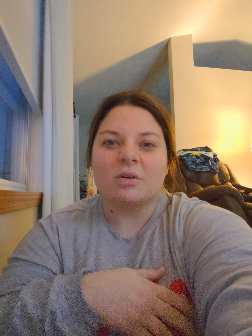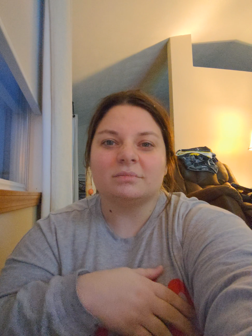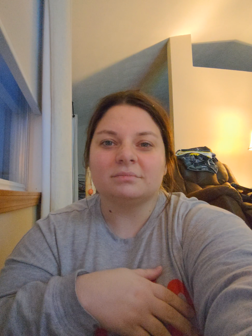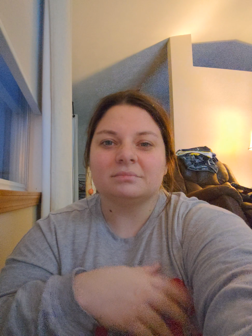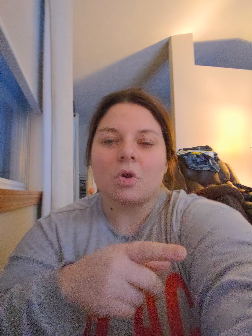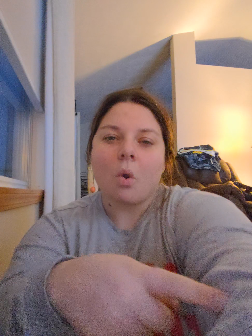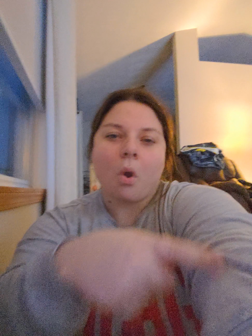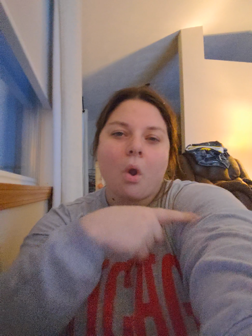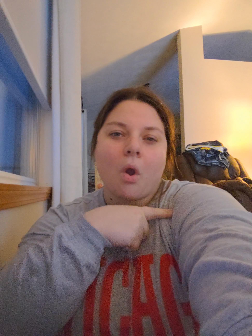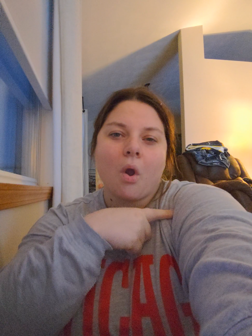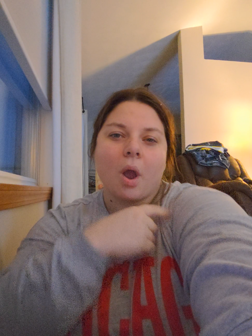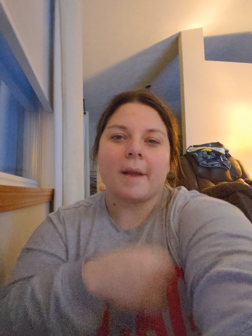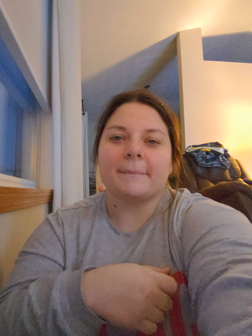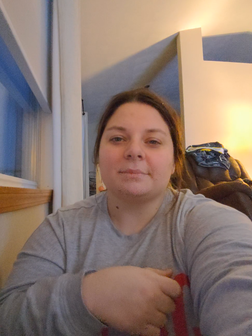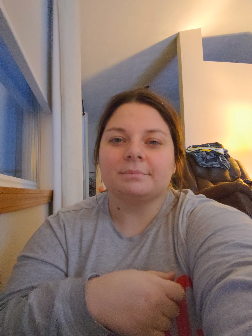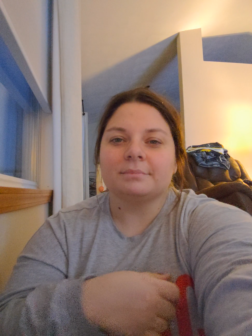arm